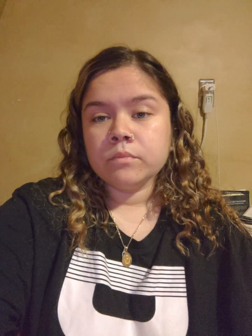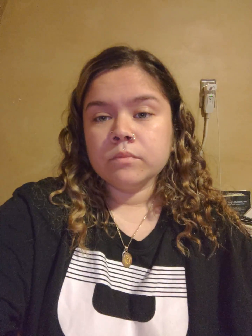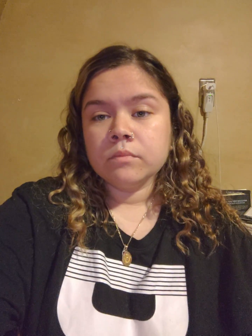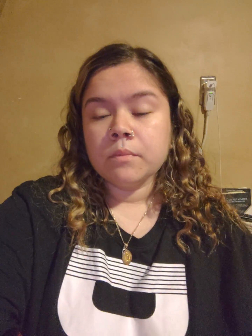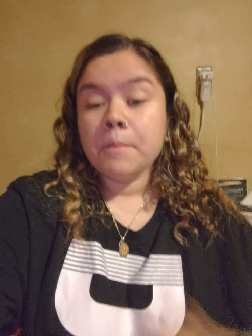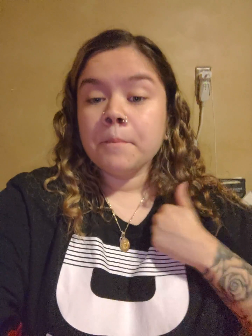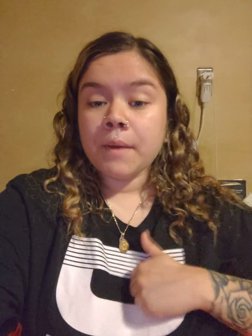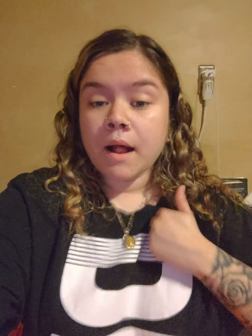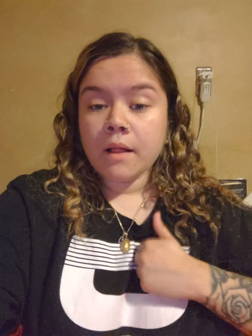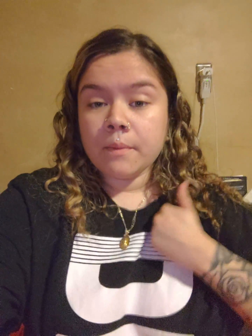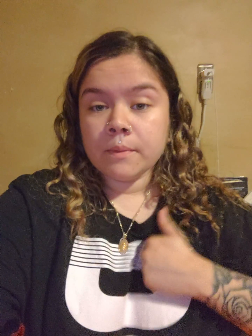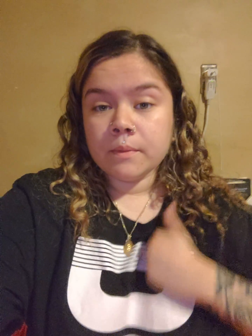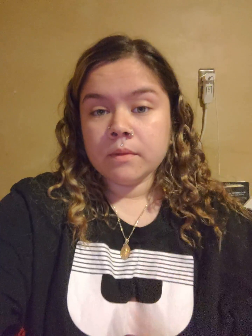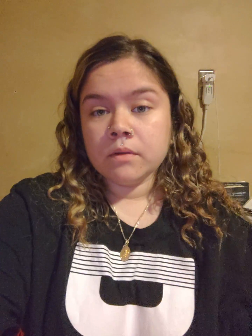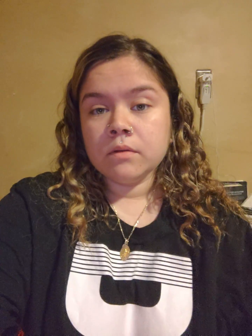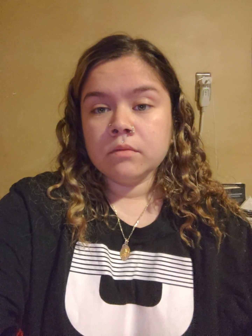bathtub